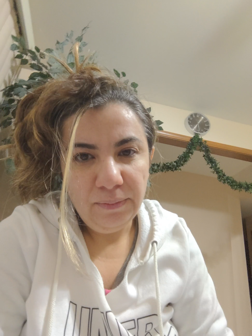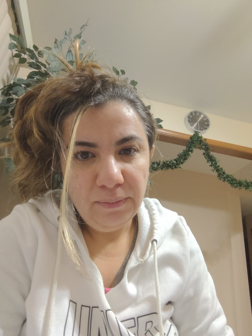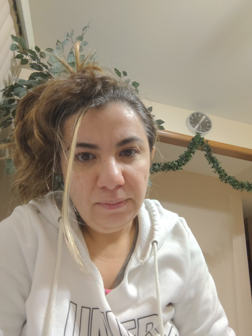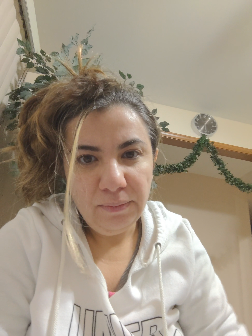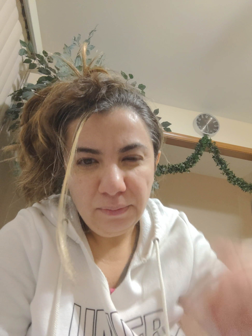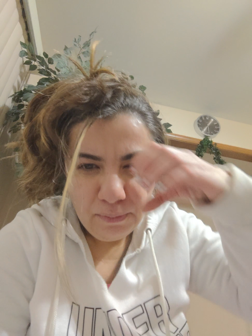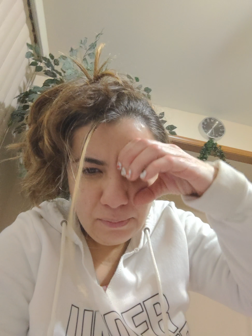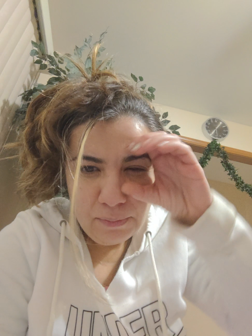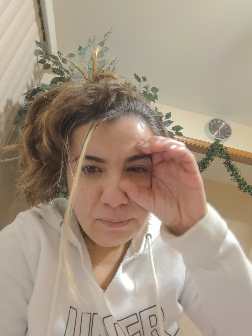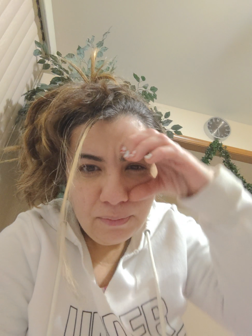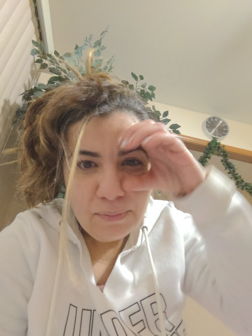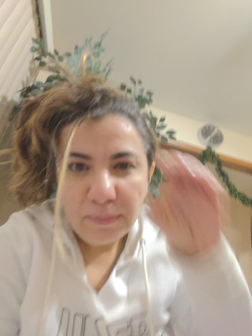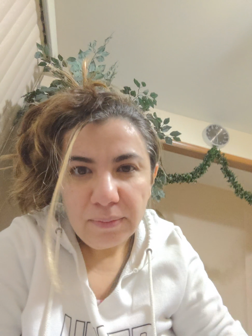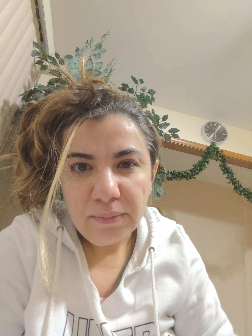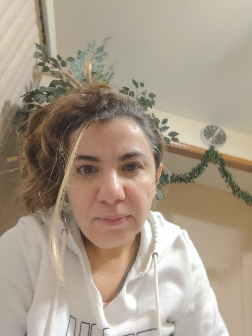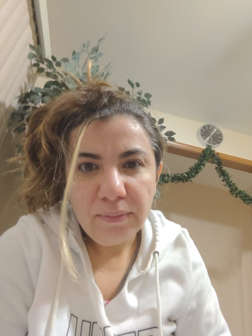owl